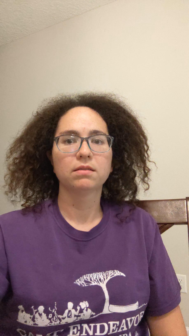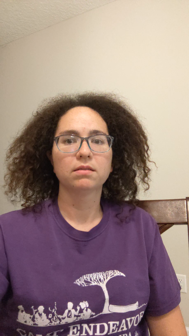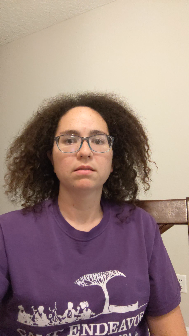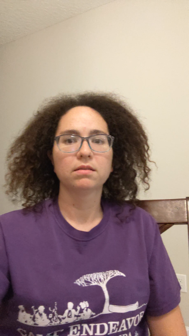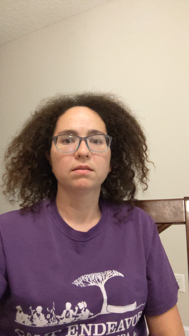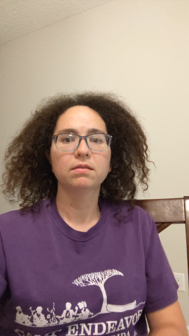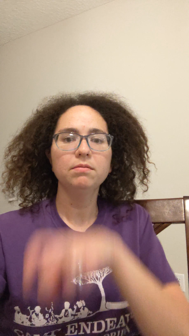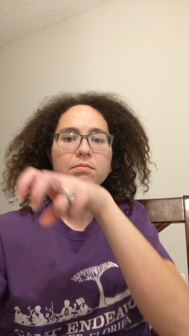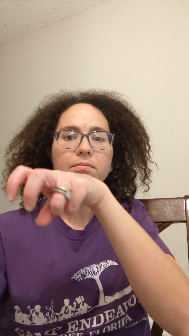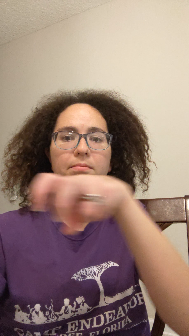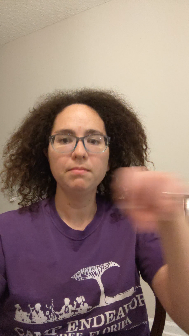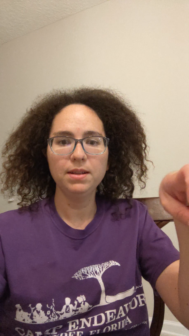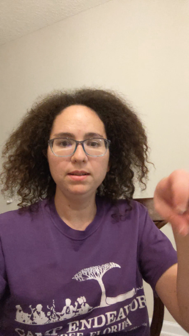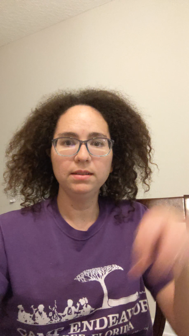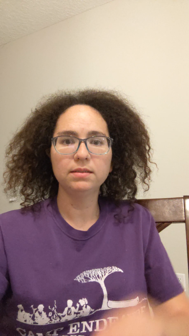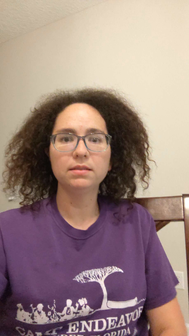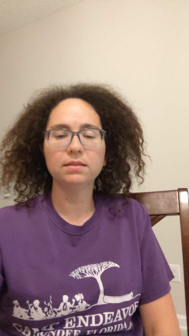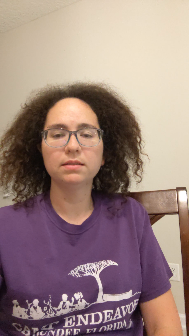porch